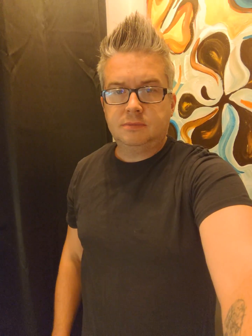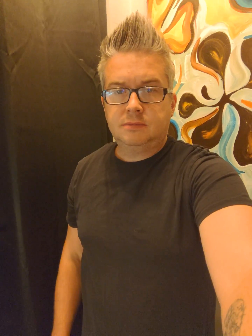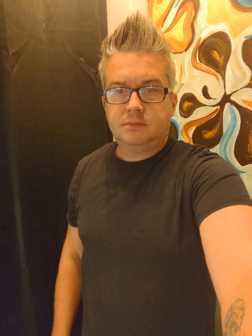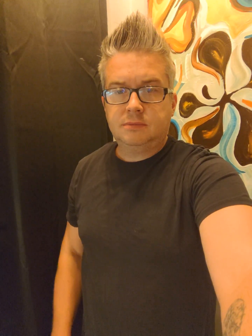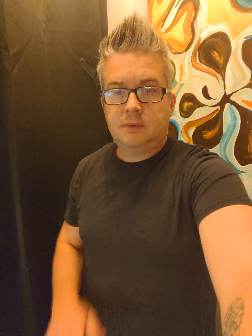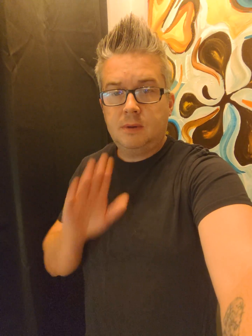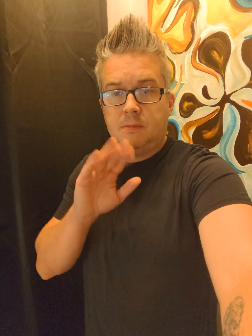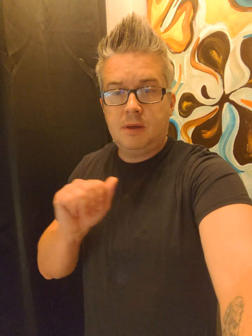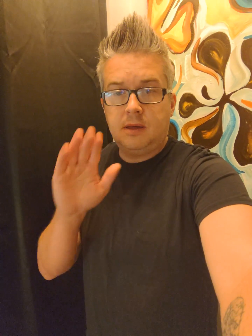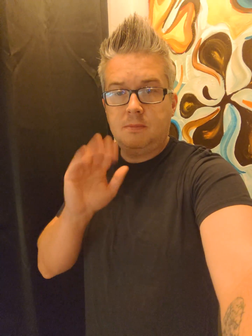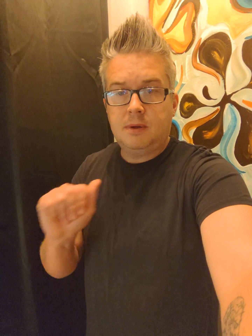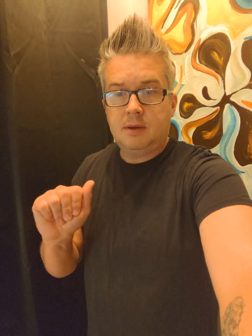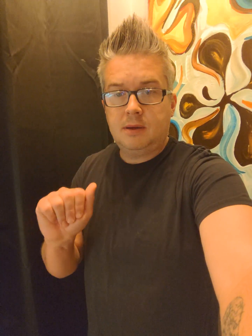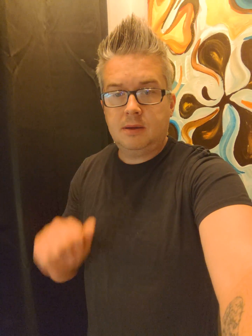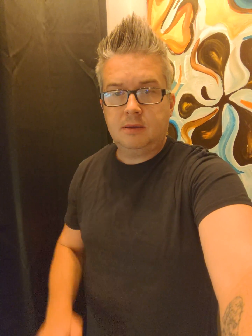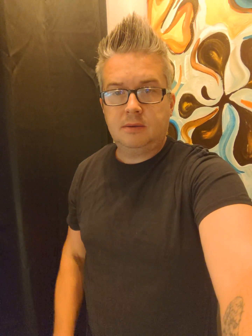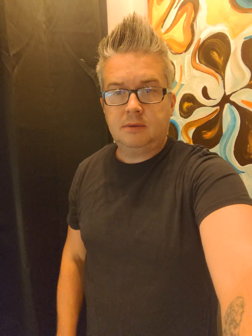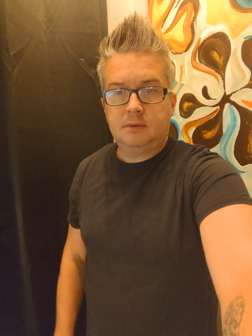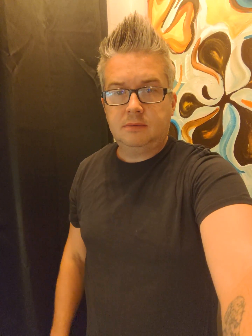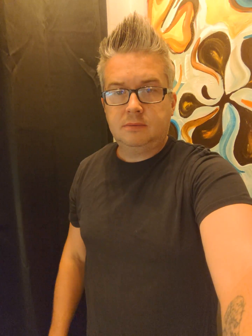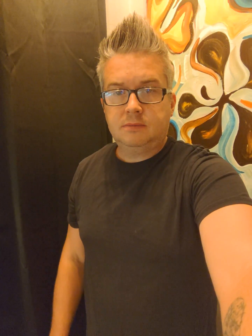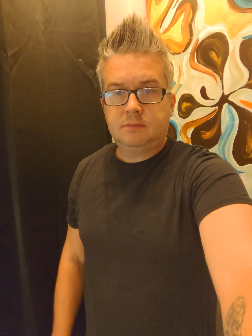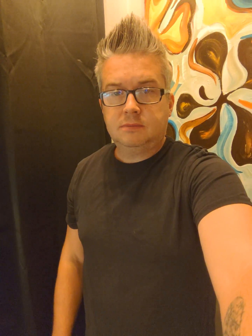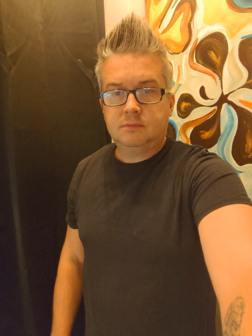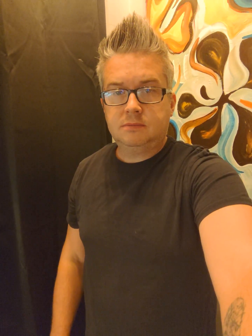baa baa